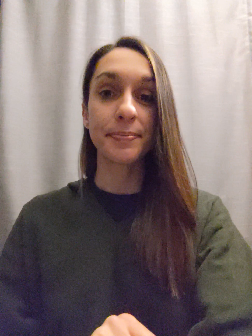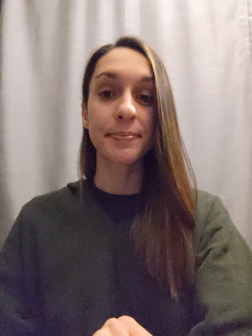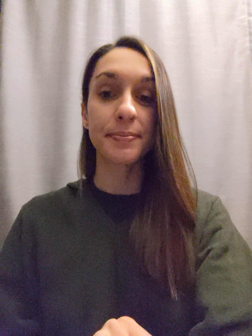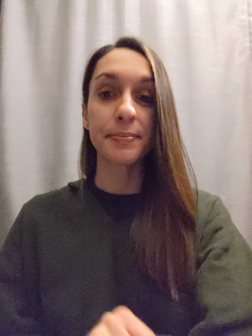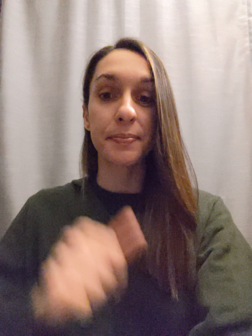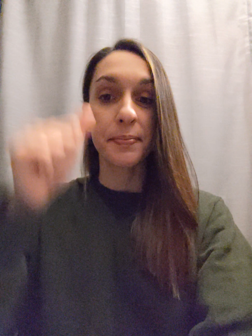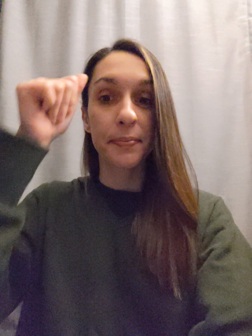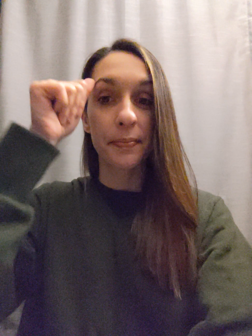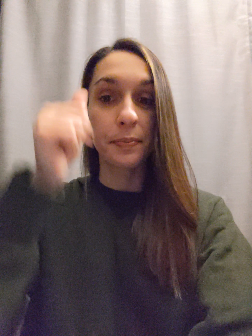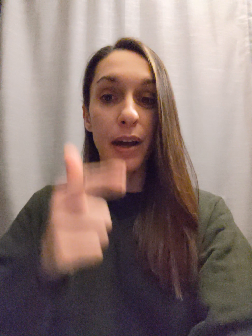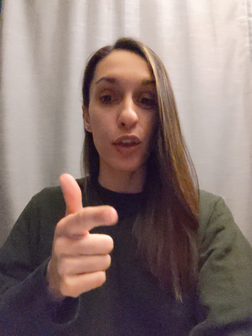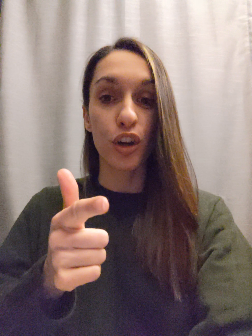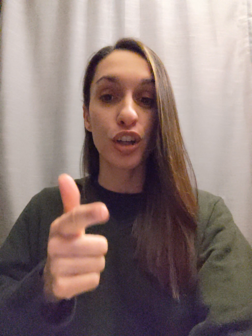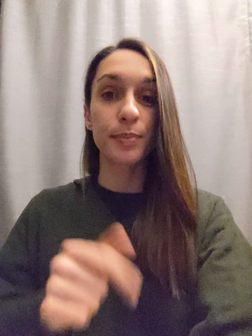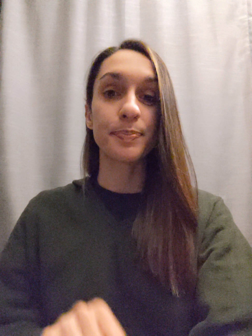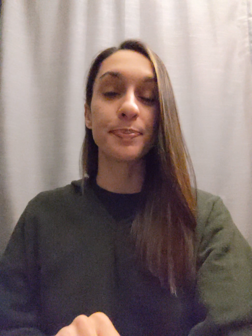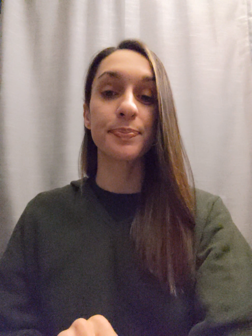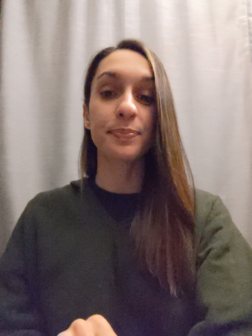brother